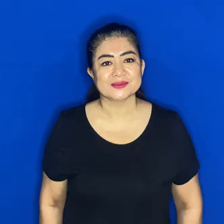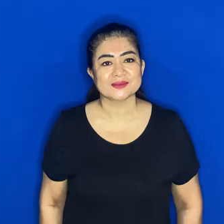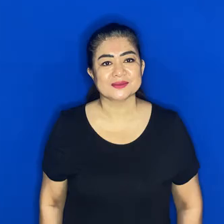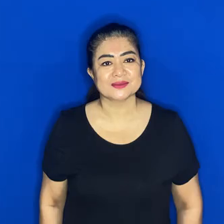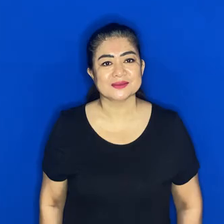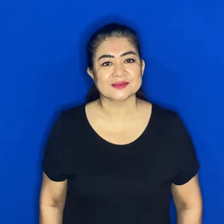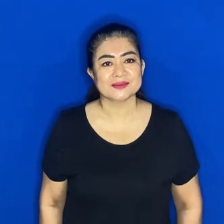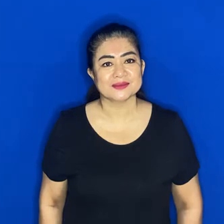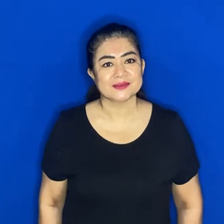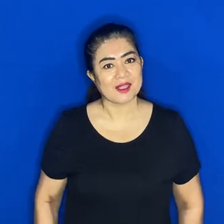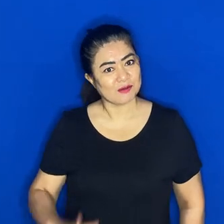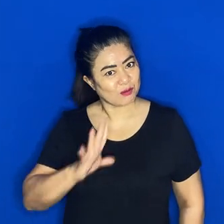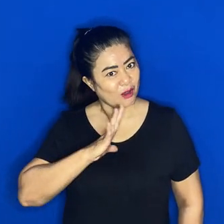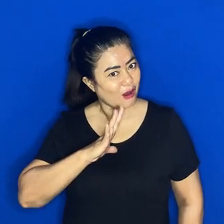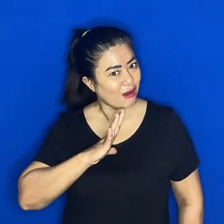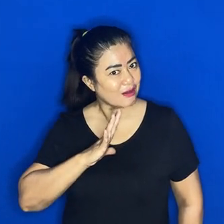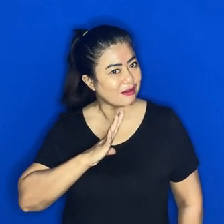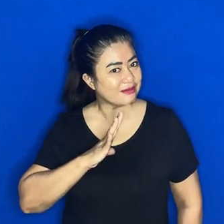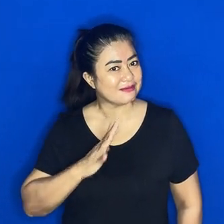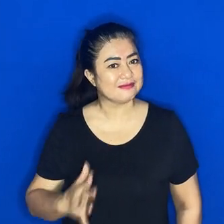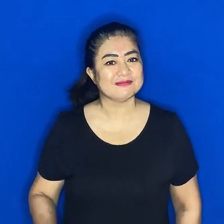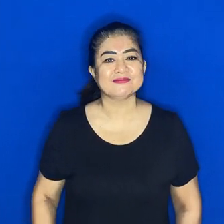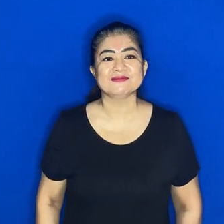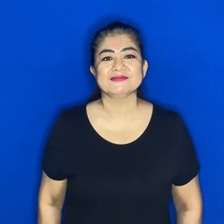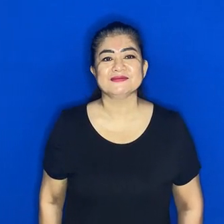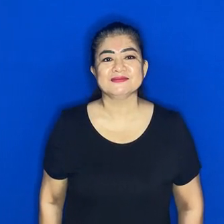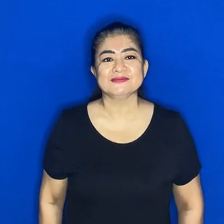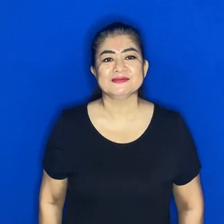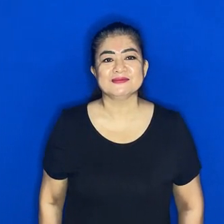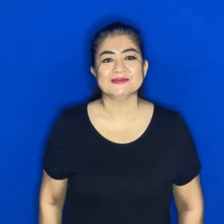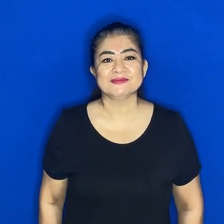im fine